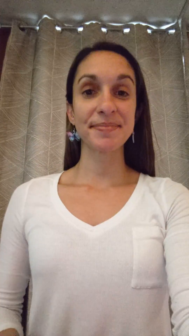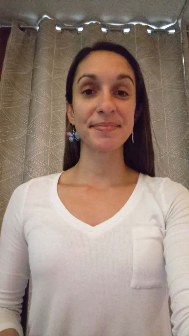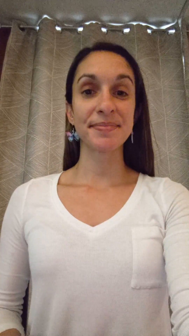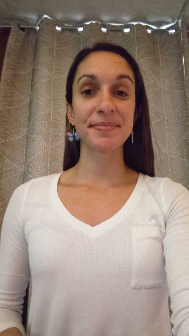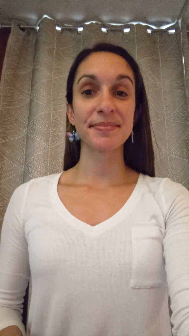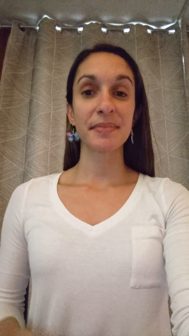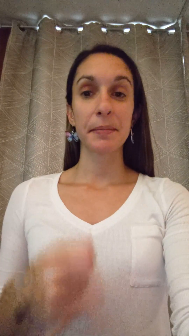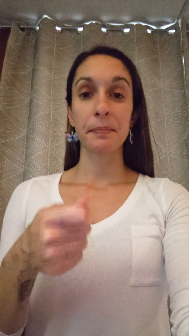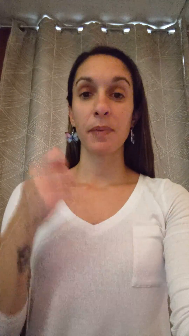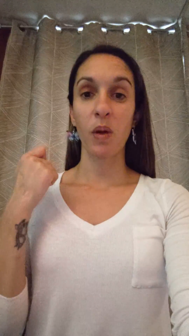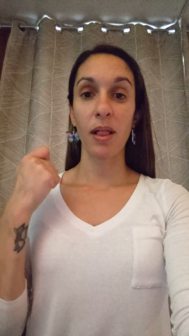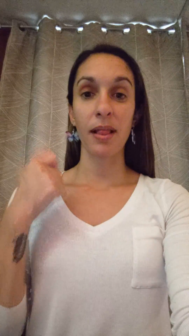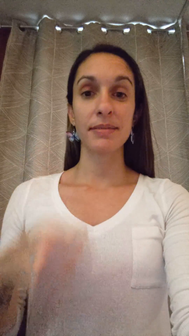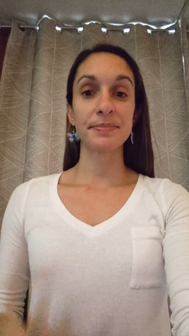pull